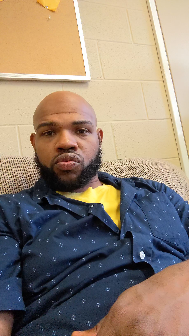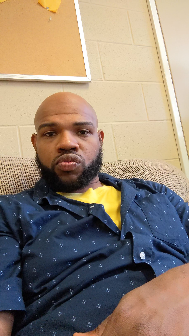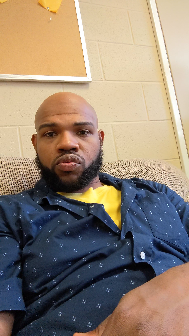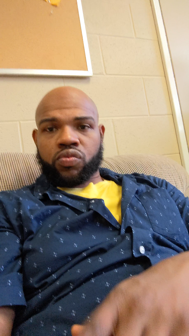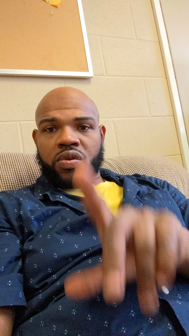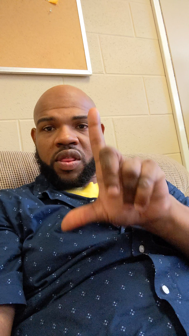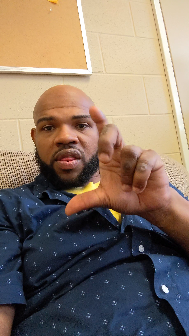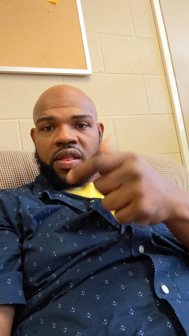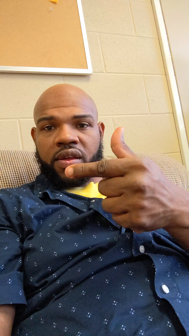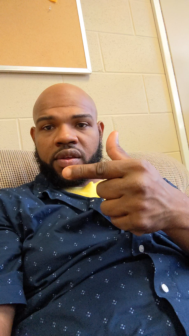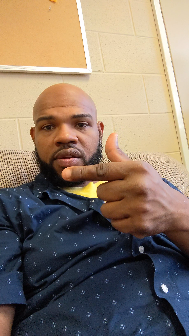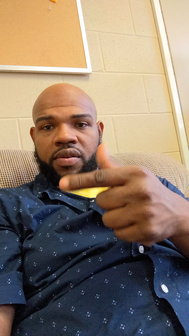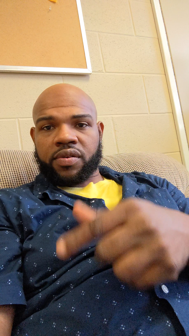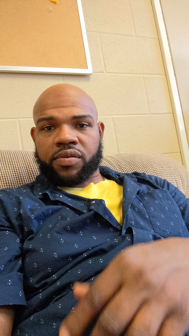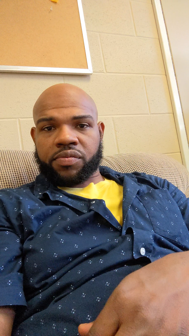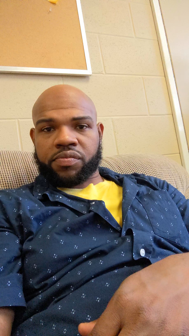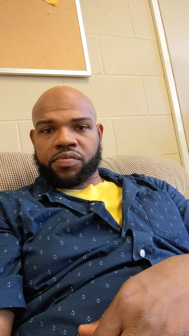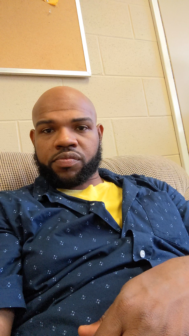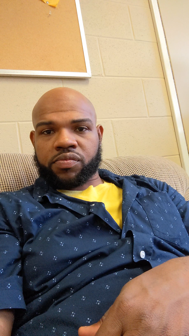leg